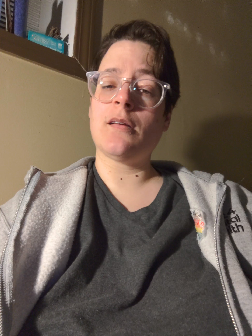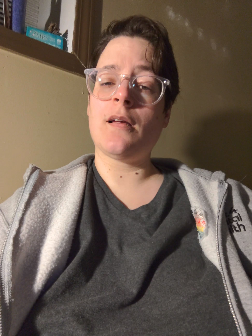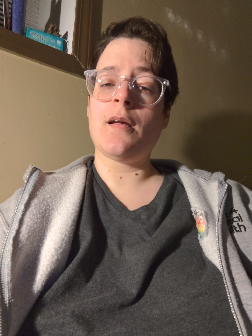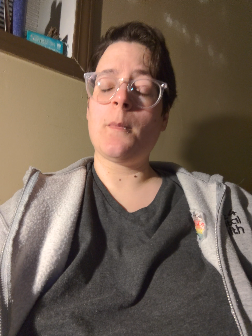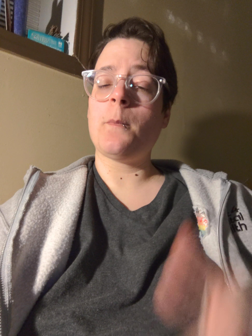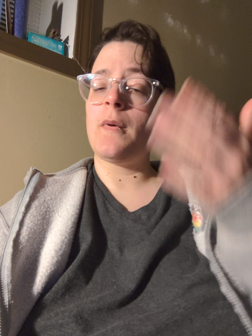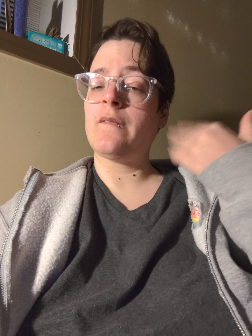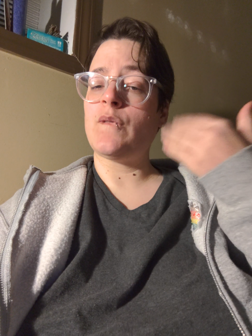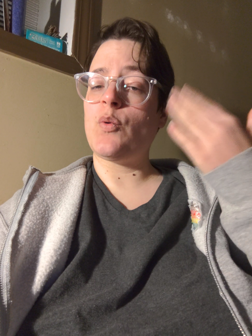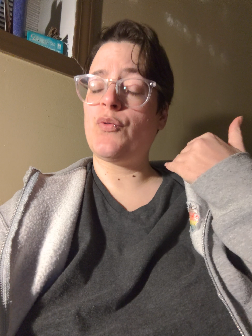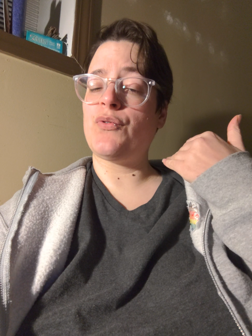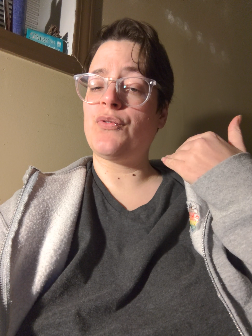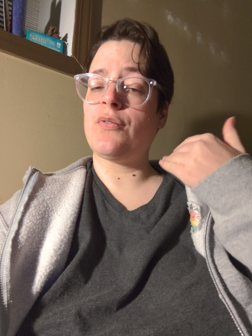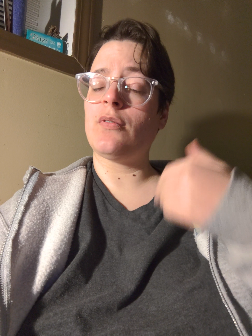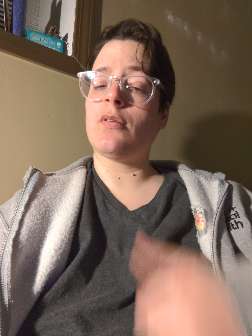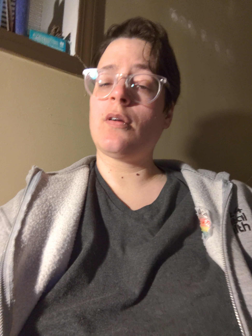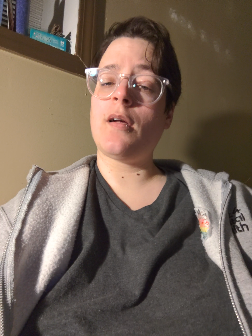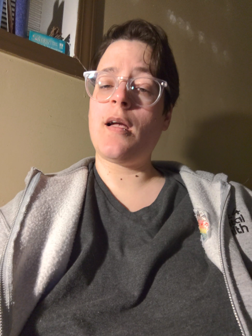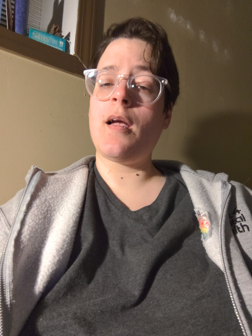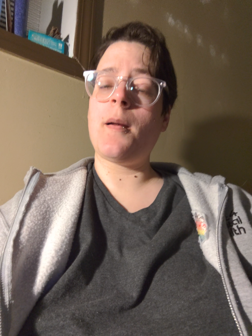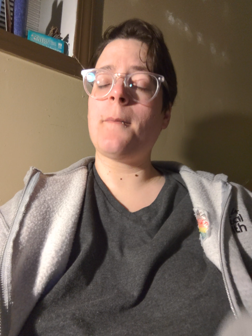before